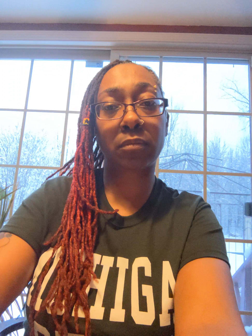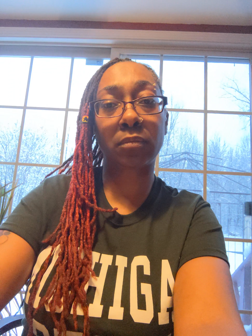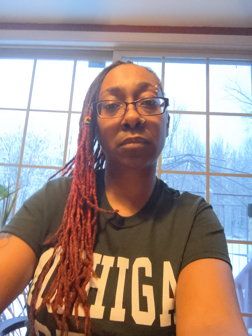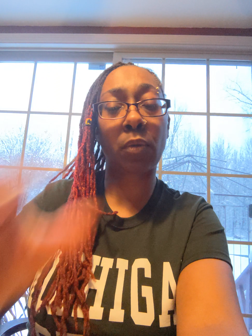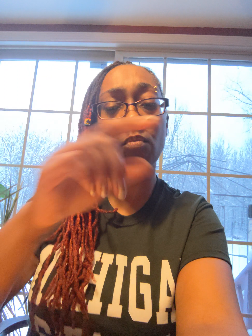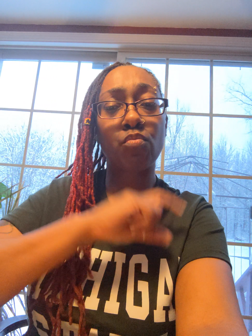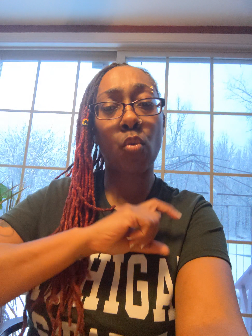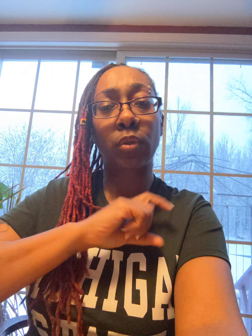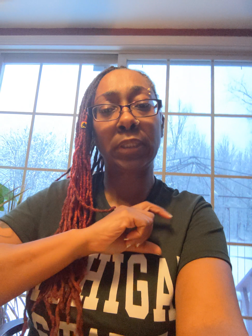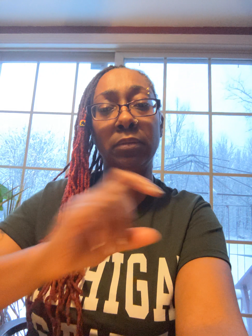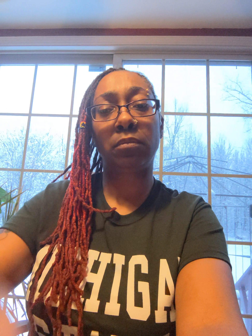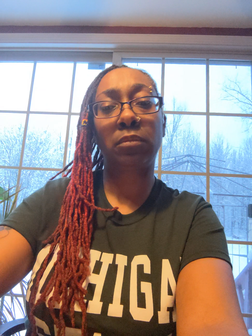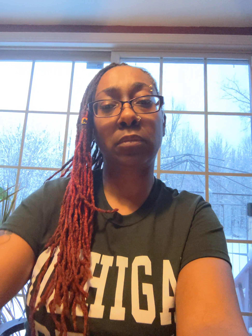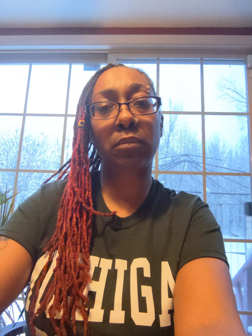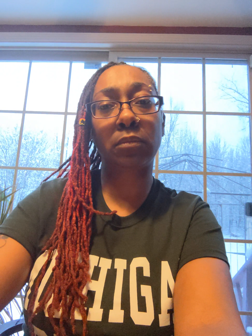police